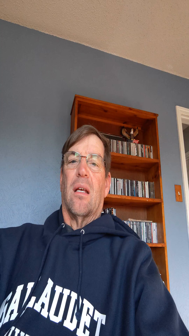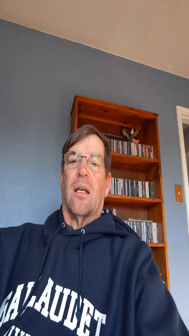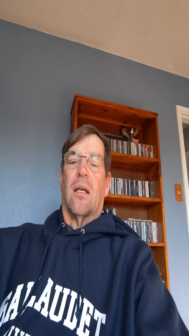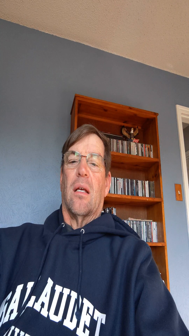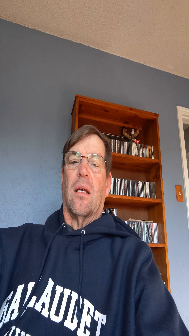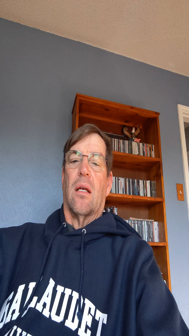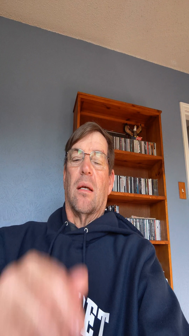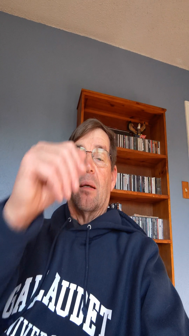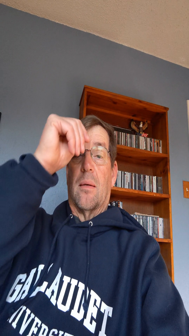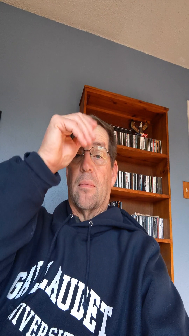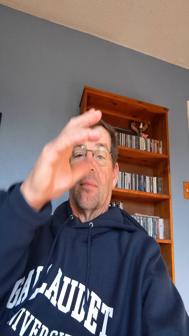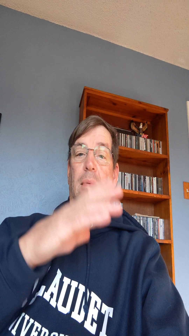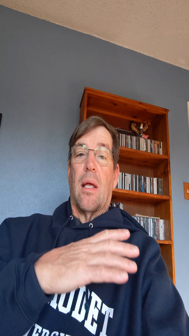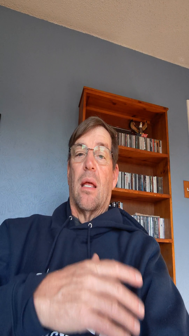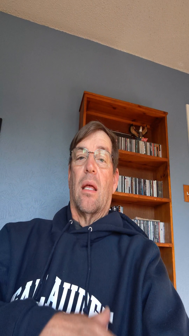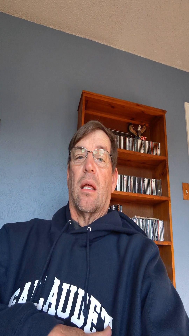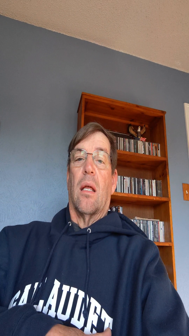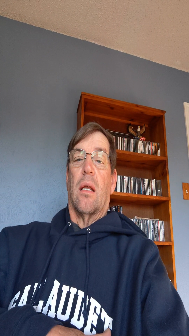man